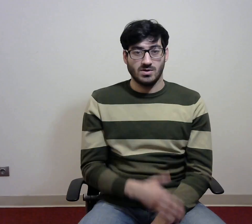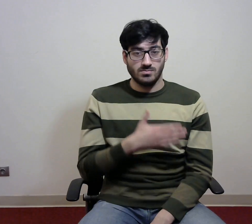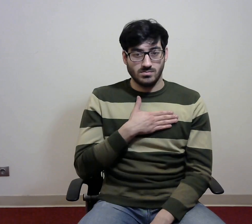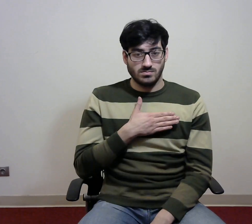mənə